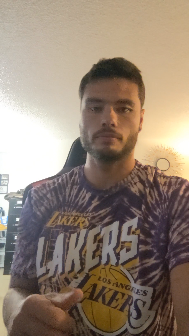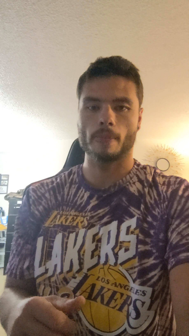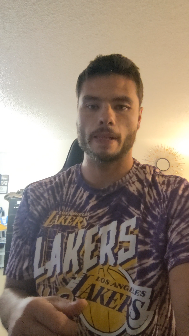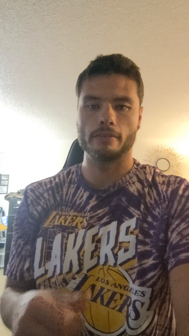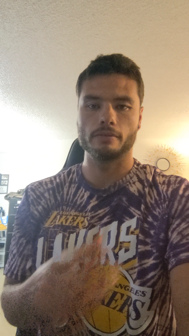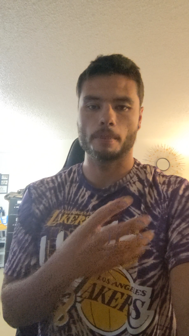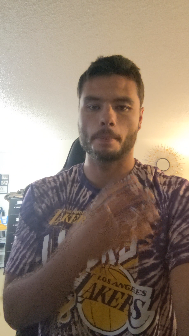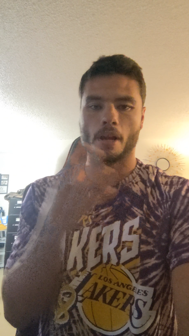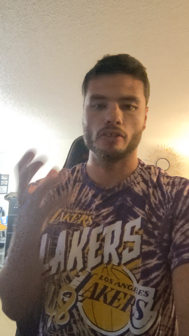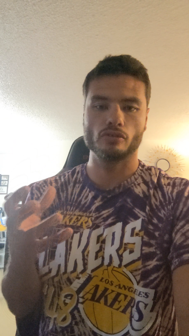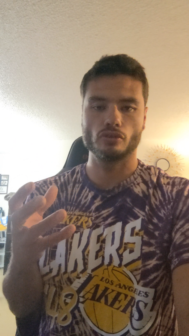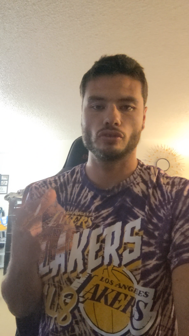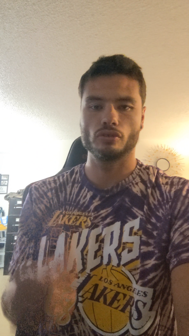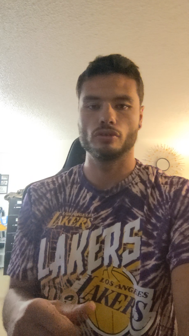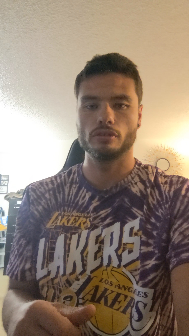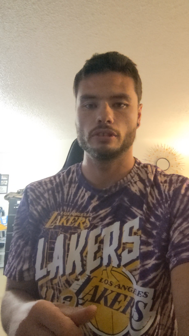much